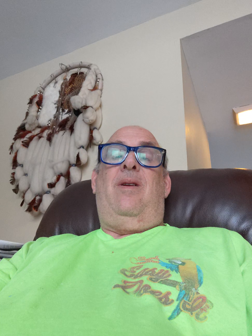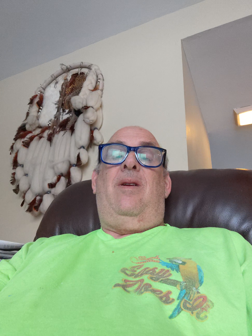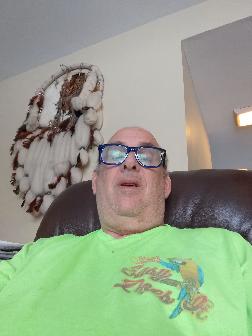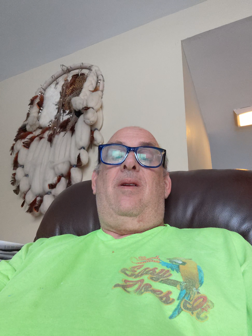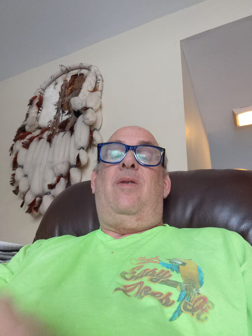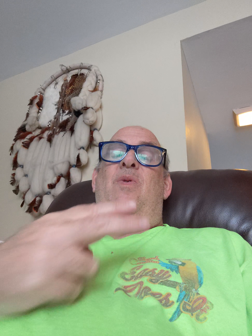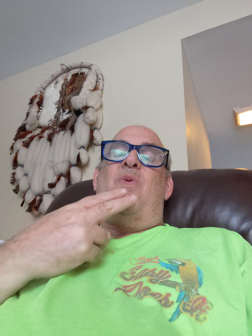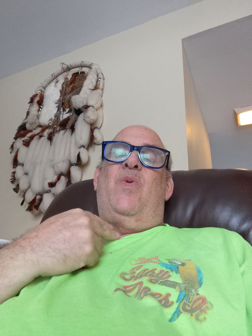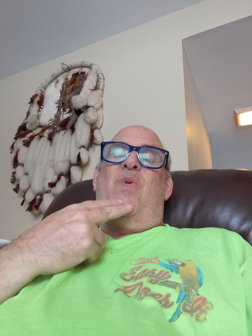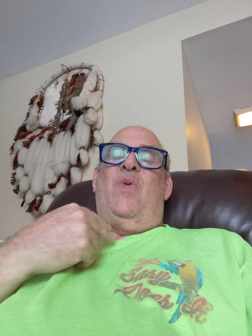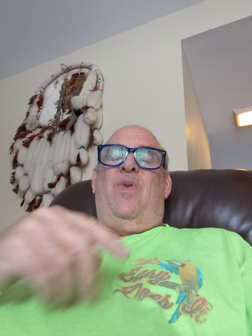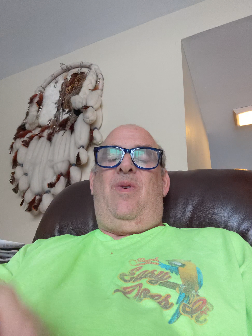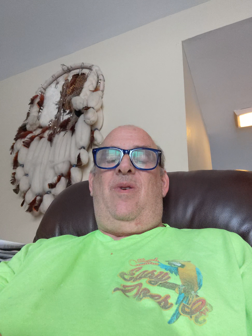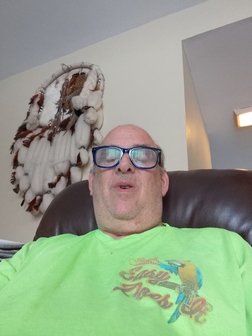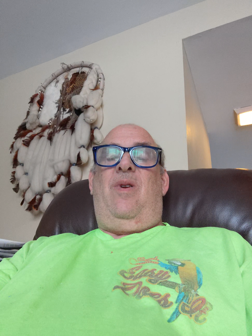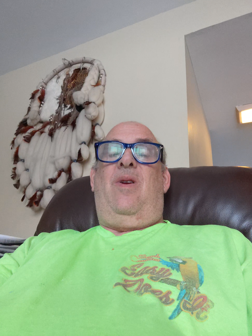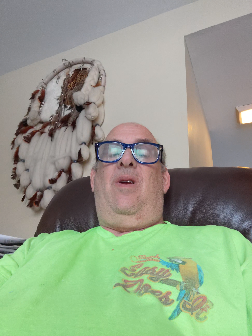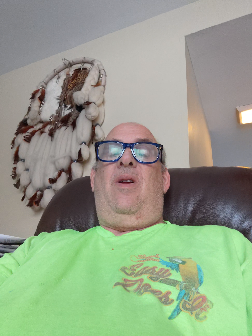cute